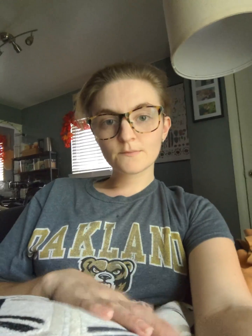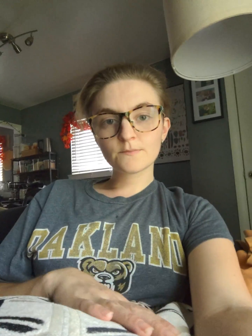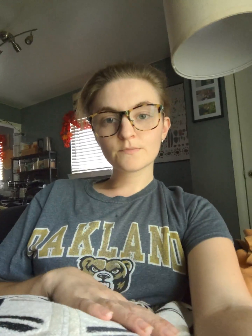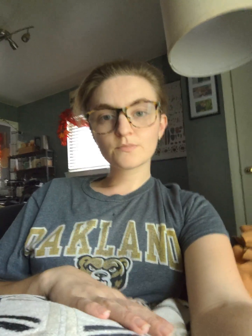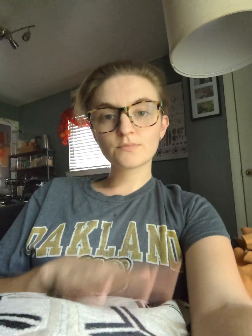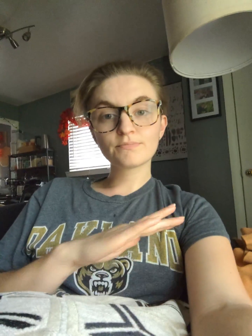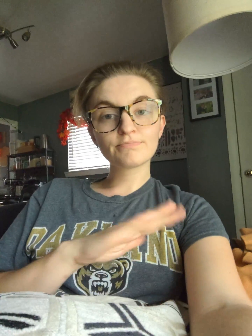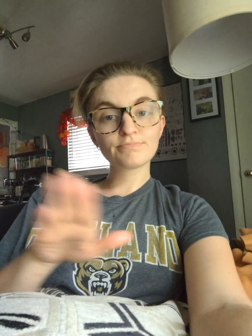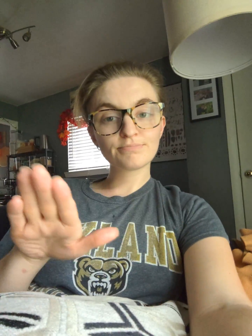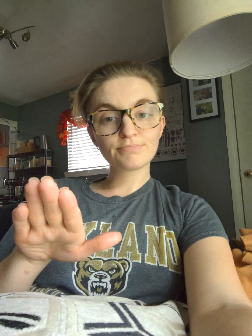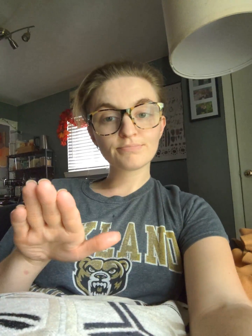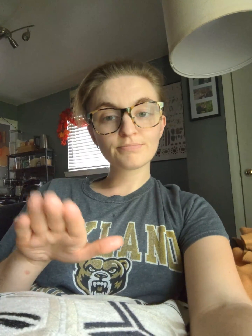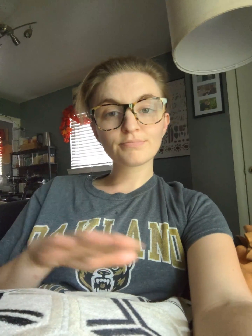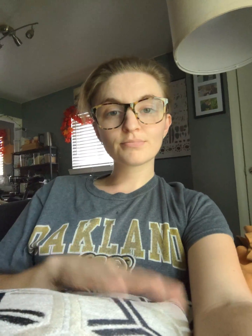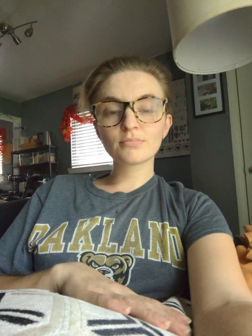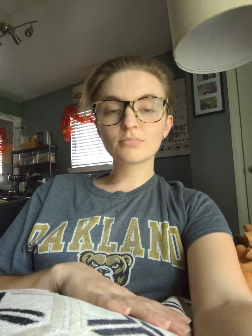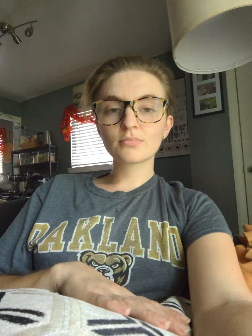nice